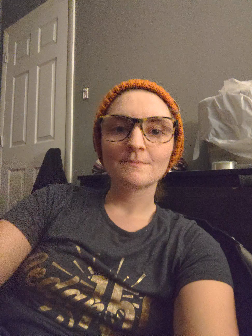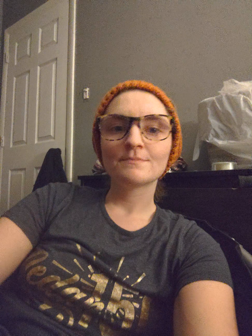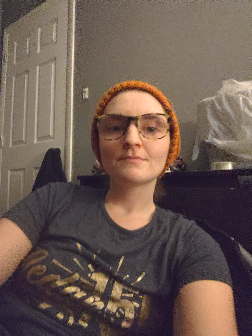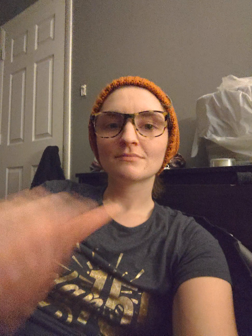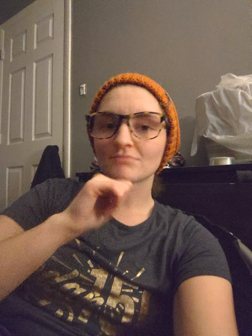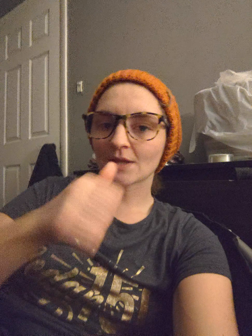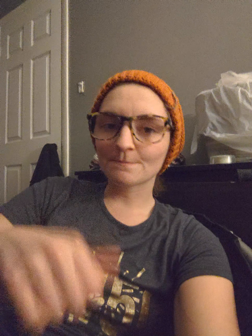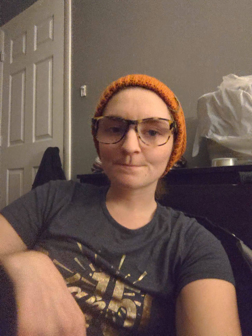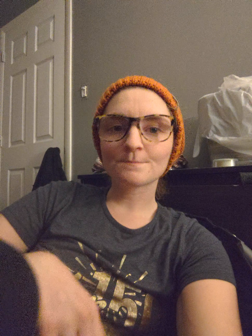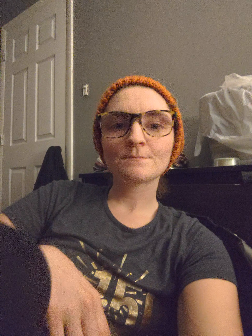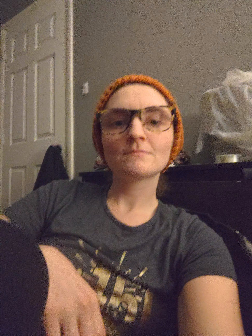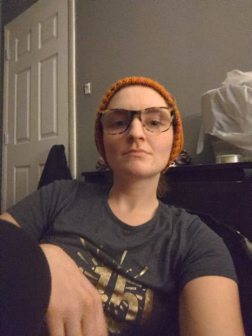not